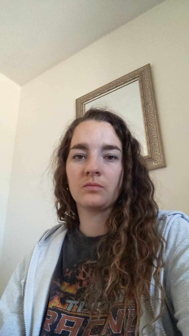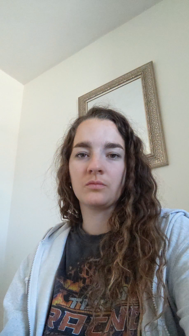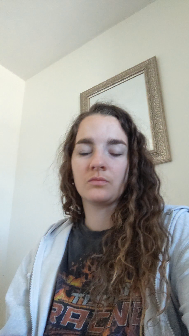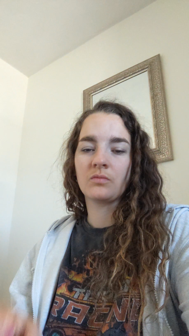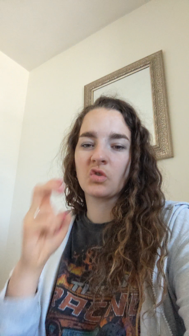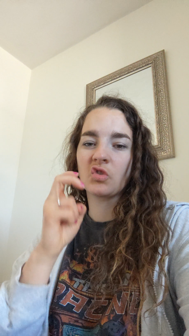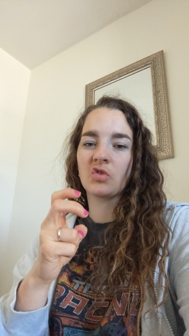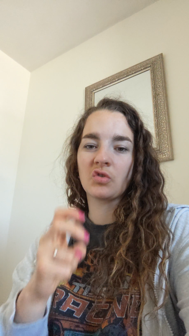hard